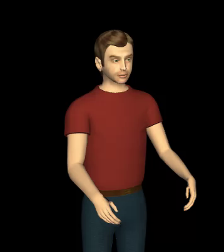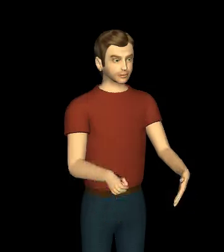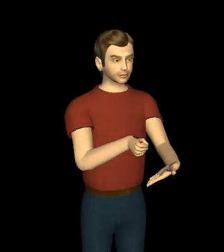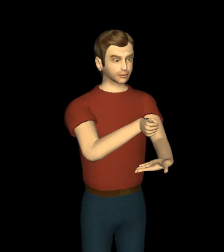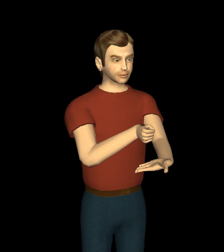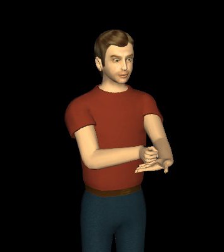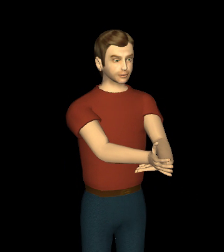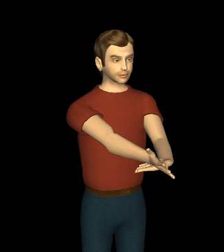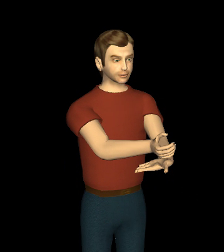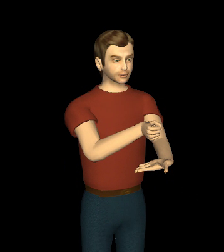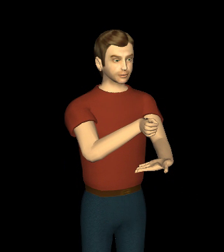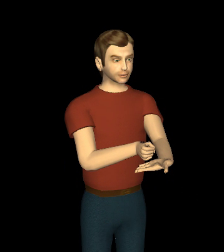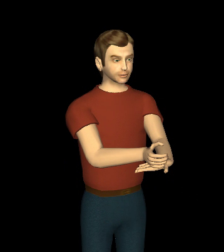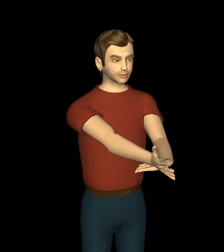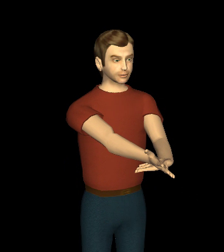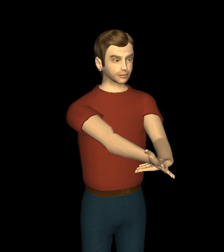معلومة